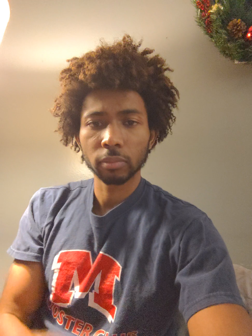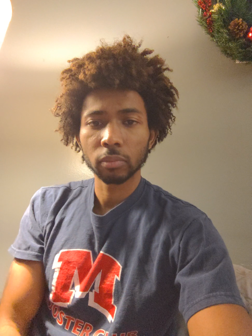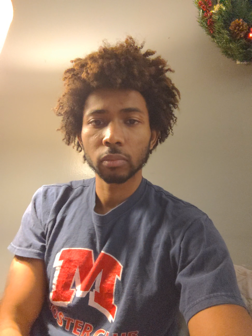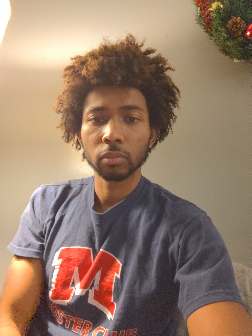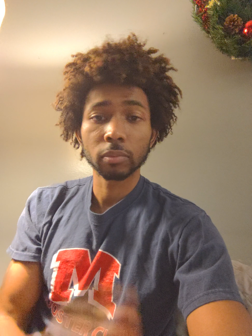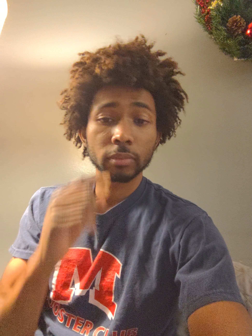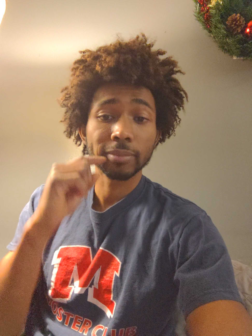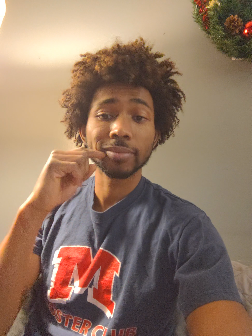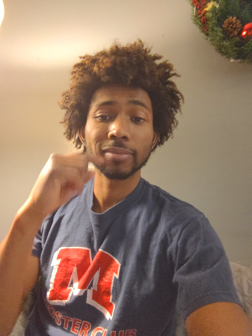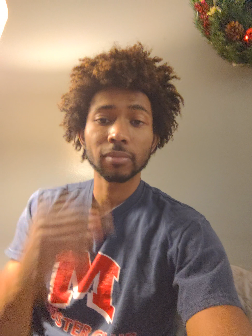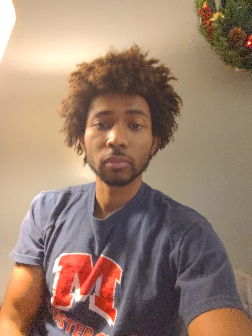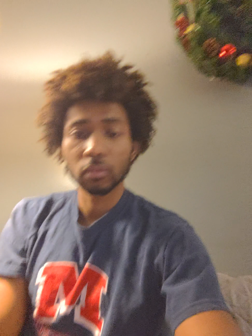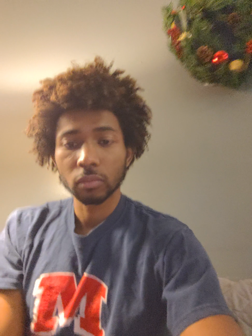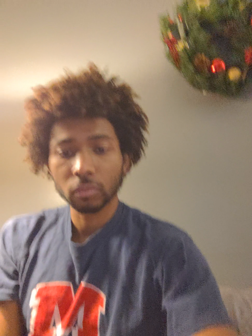smile